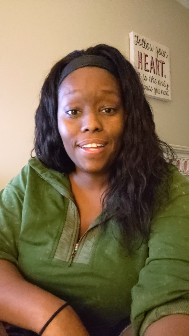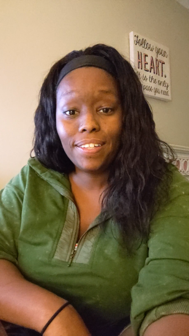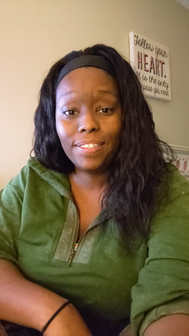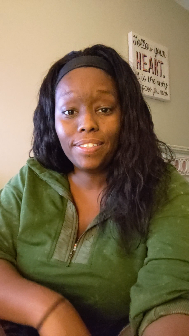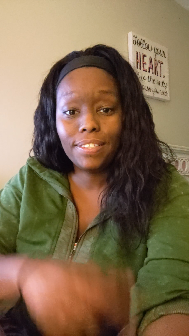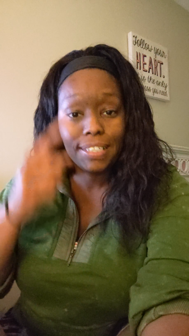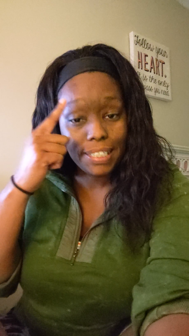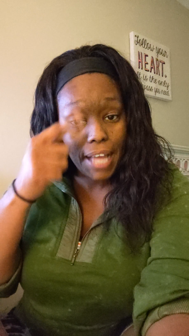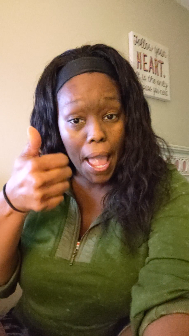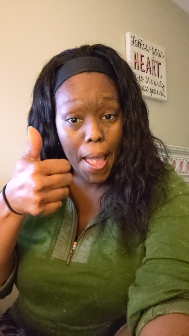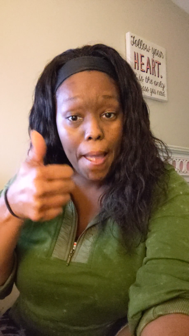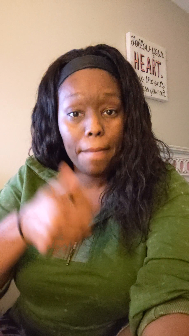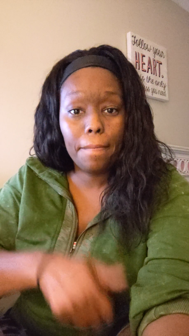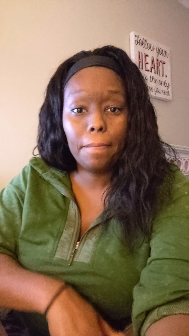dime